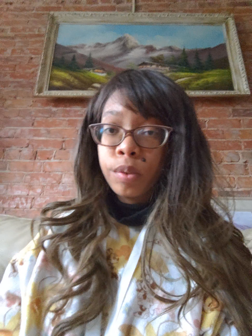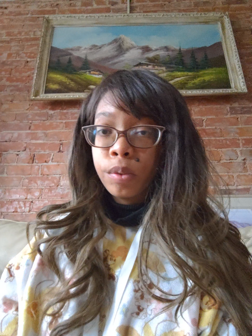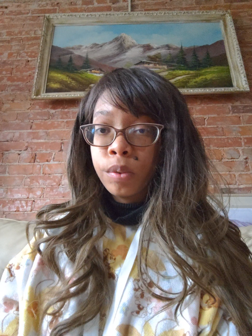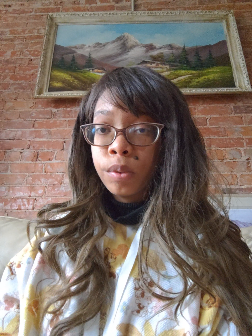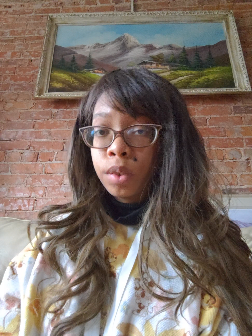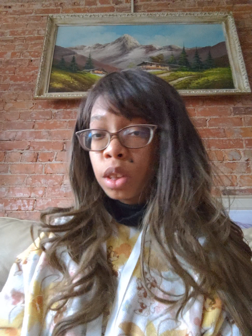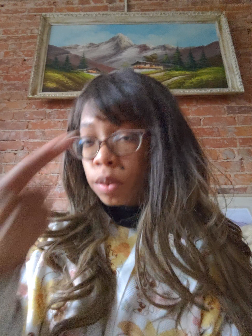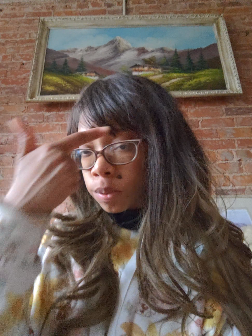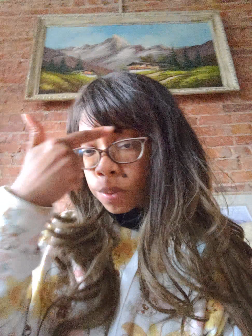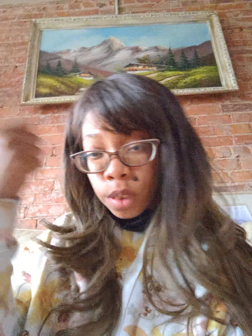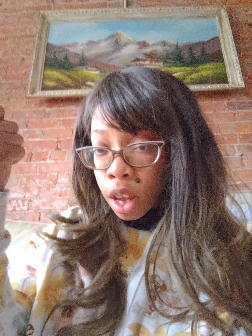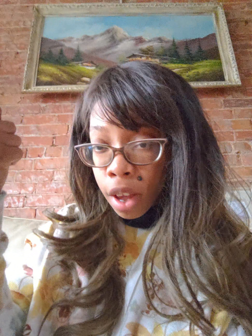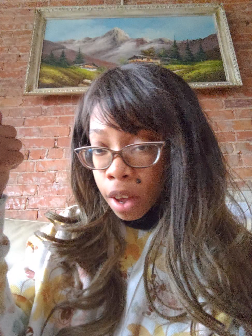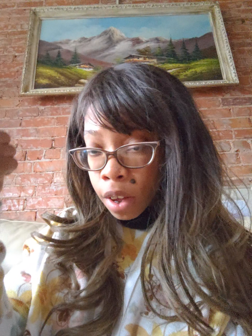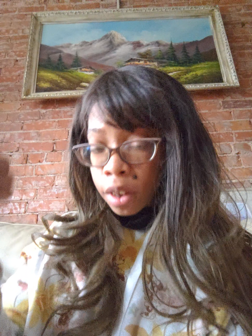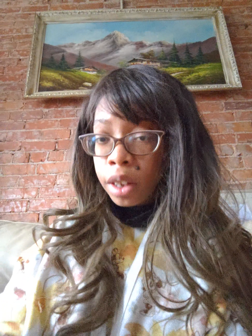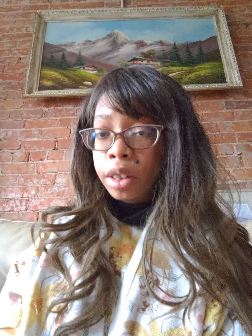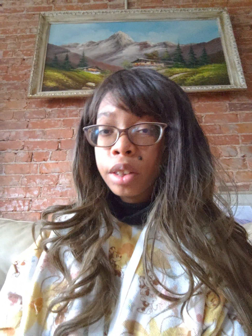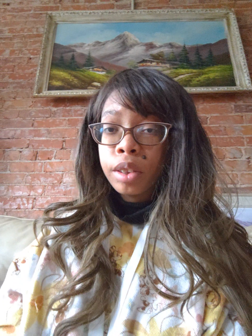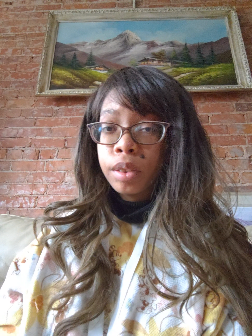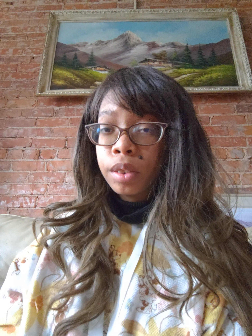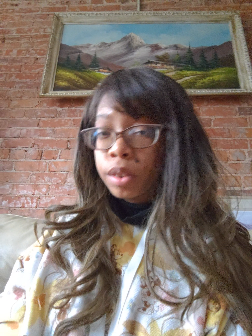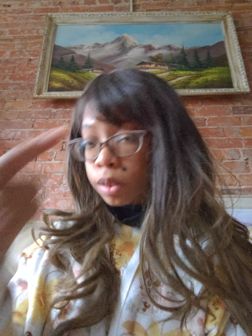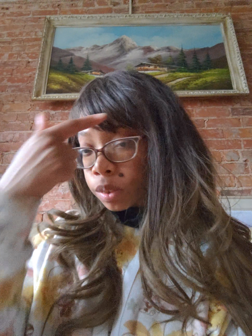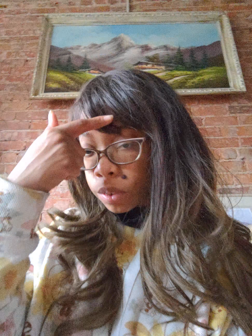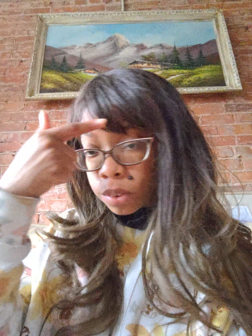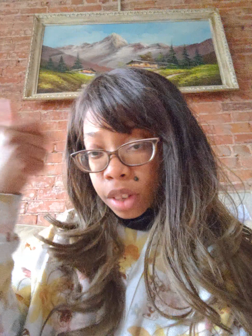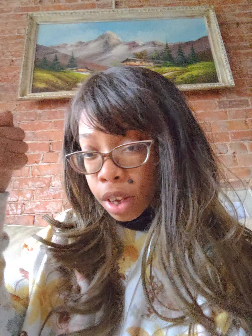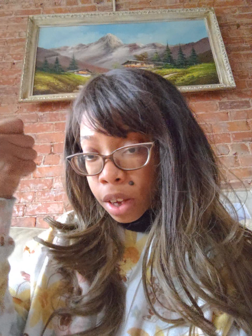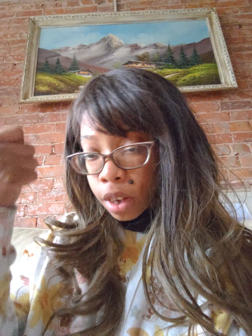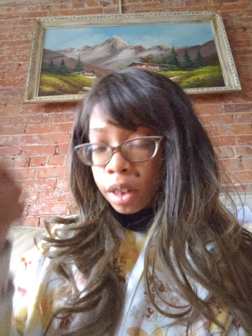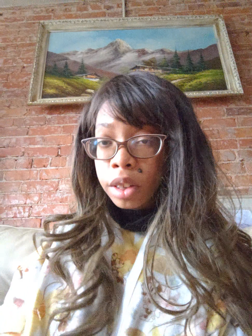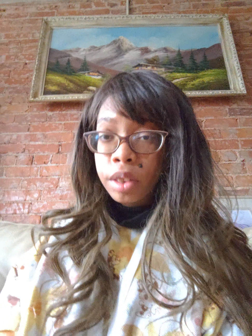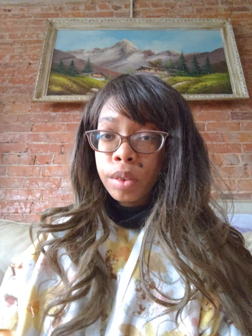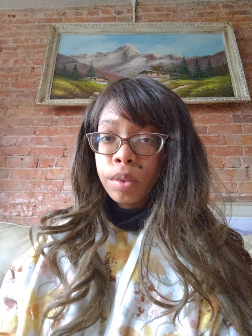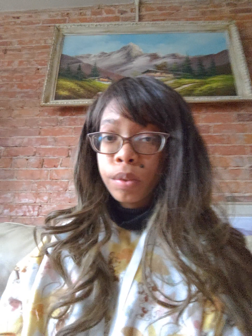because